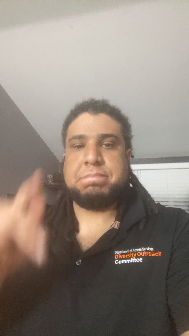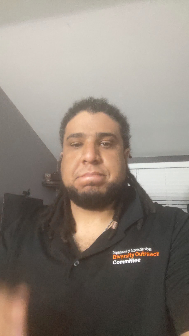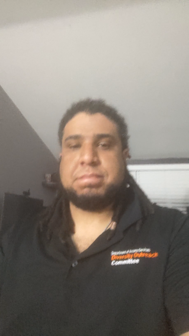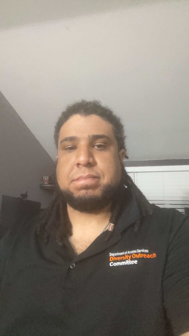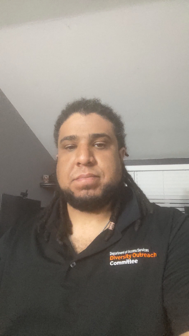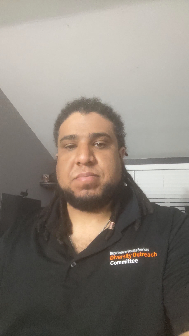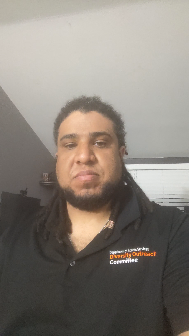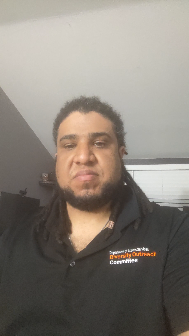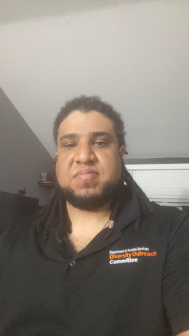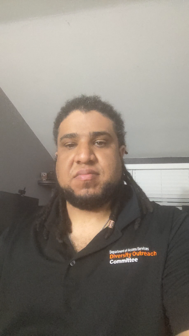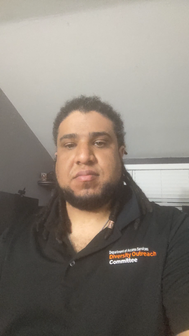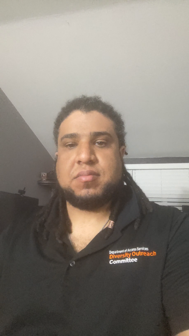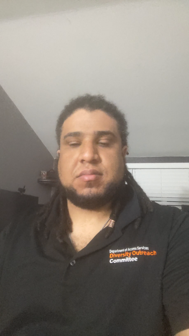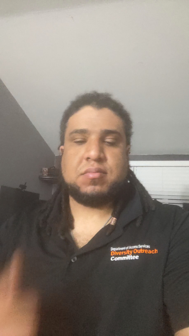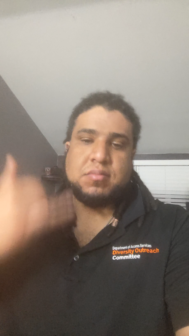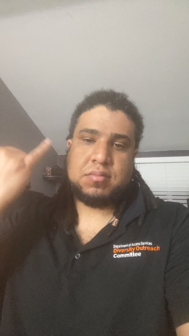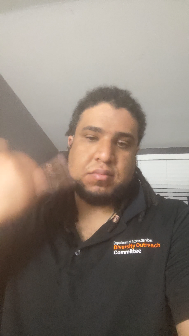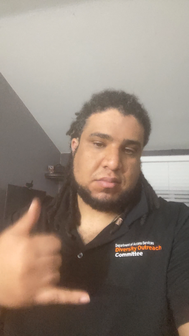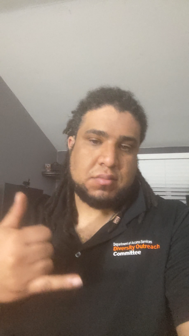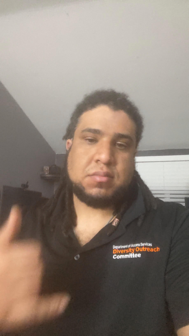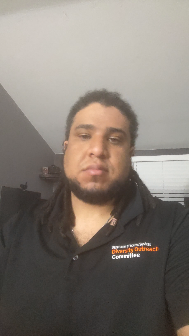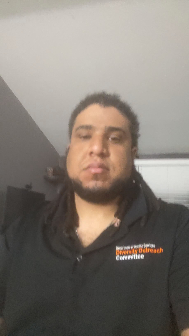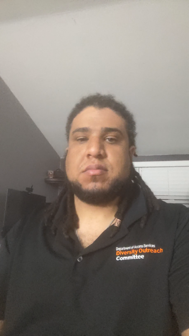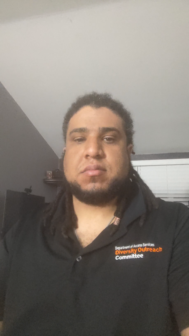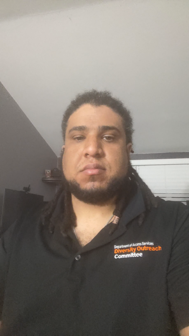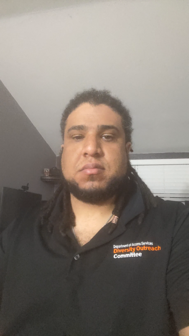last